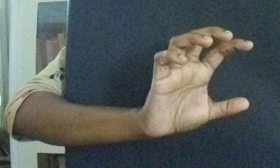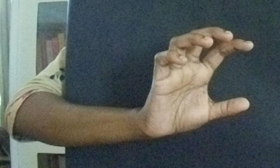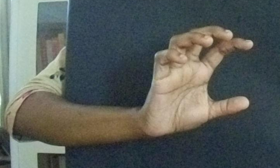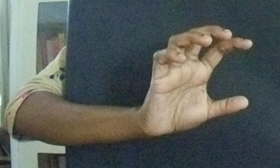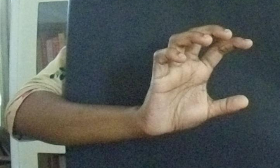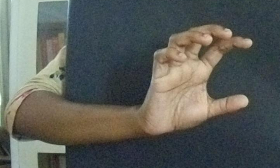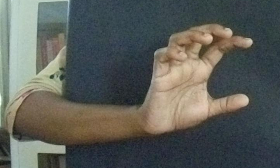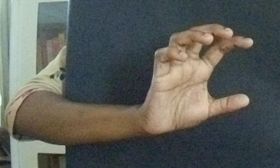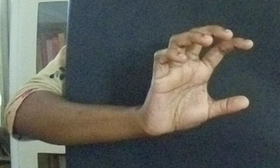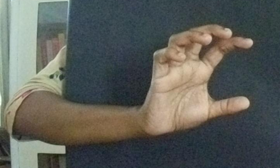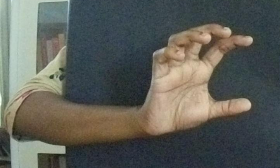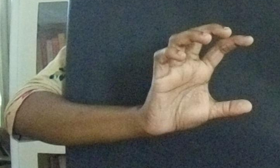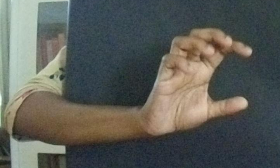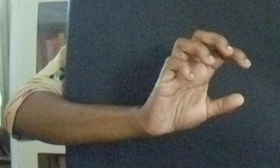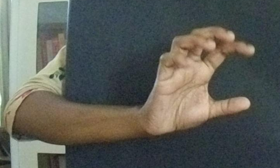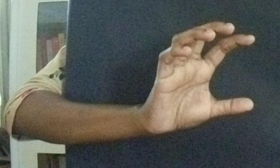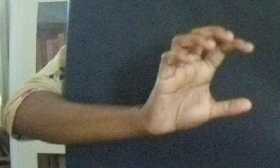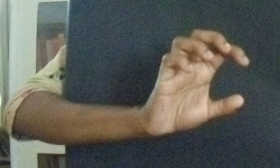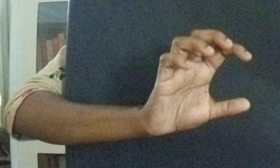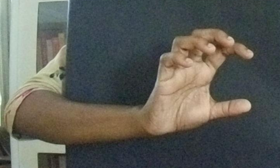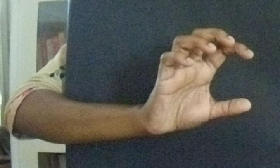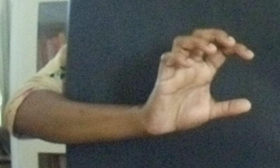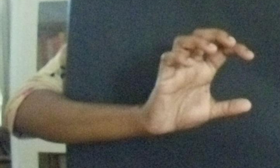pain